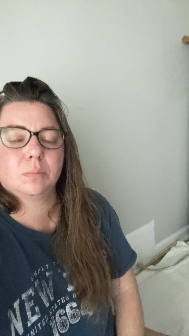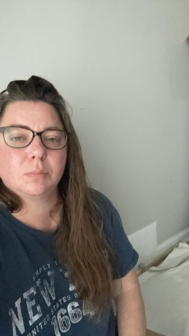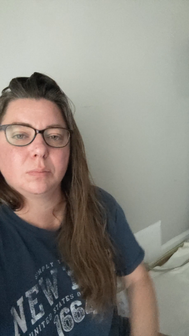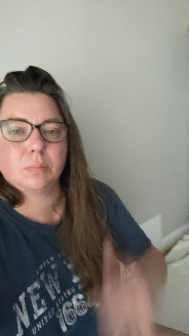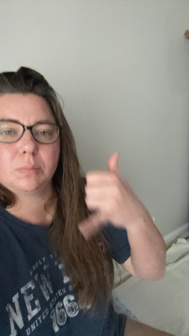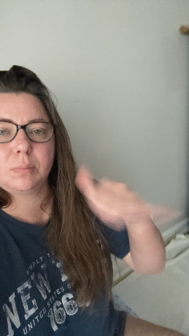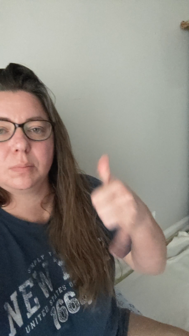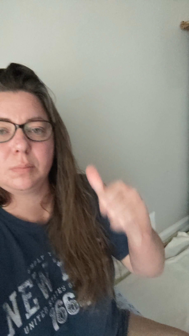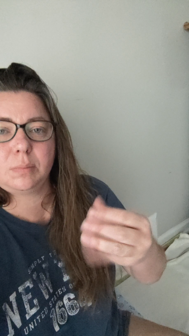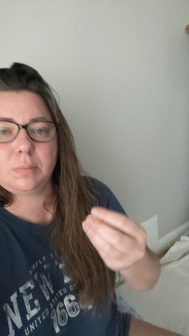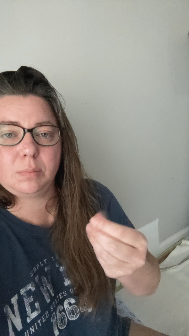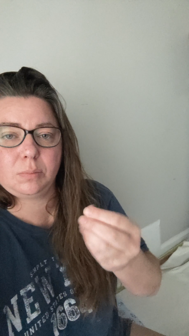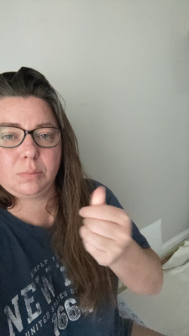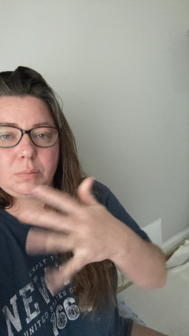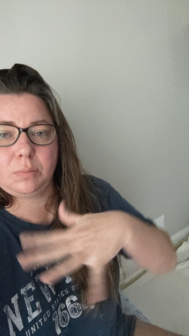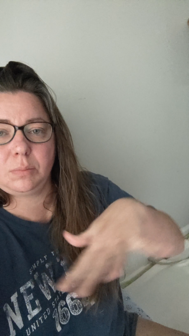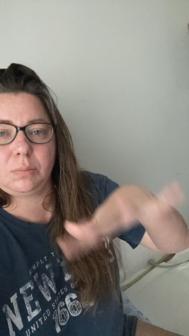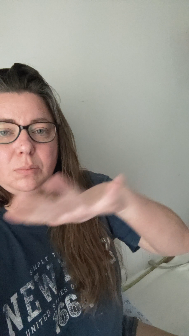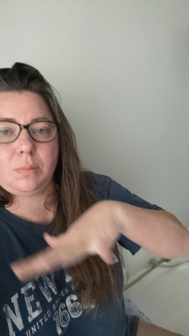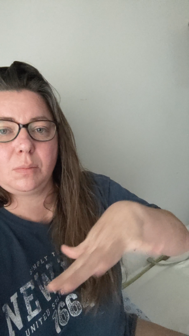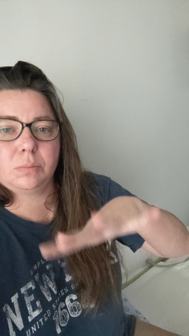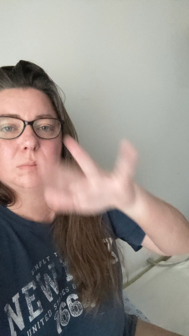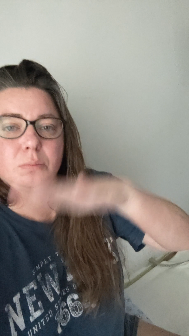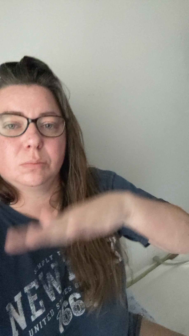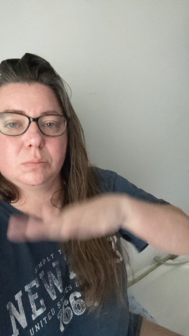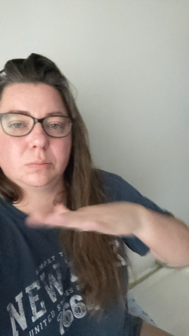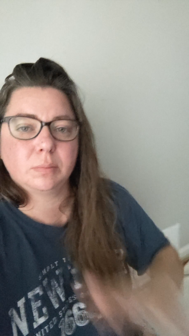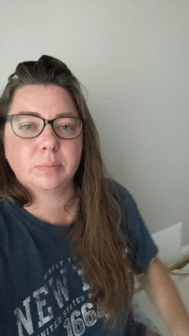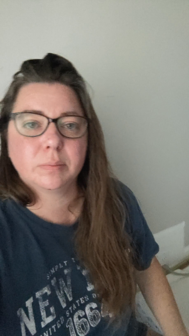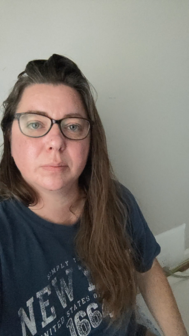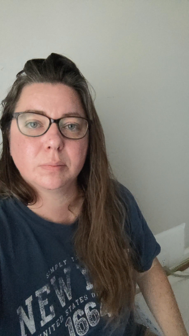playground